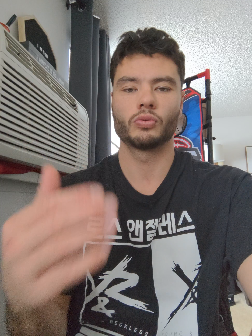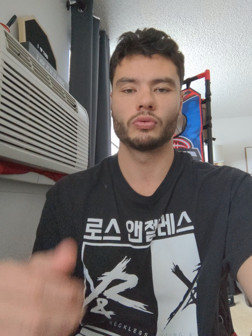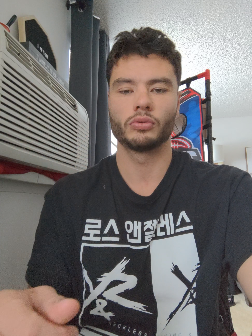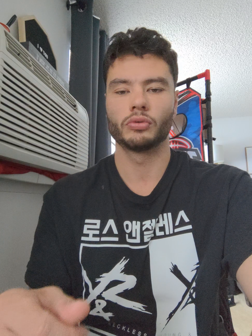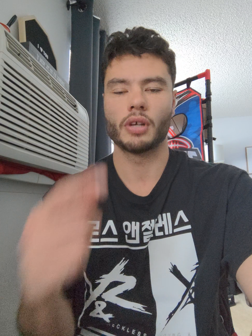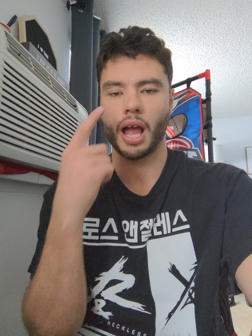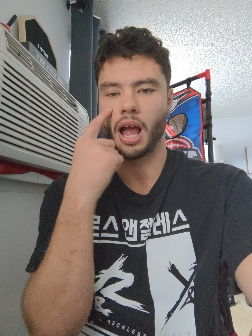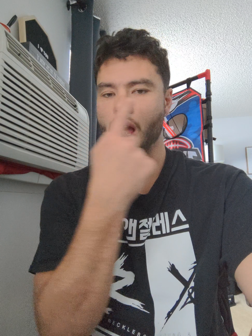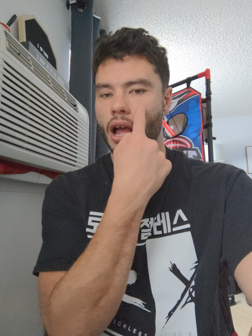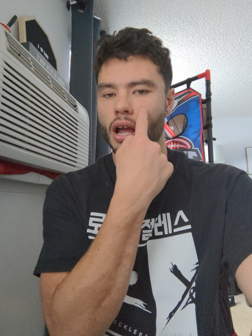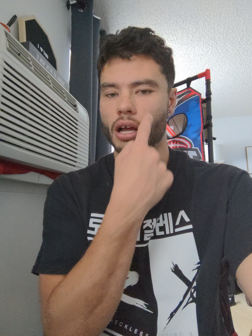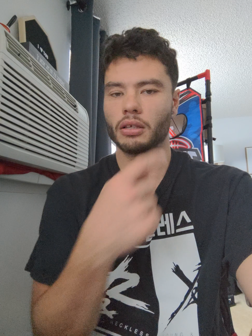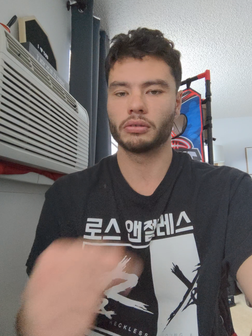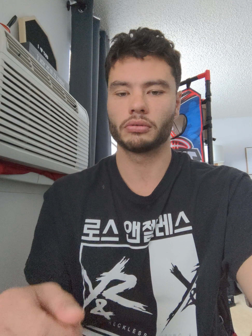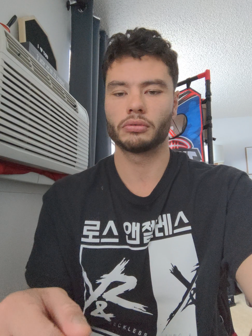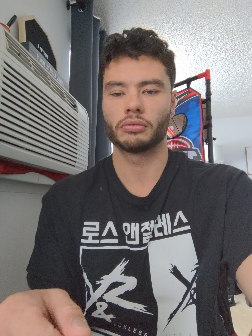eye